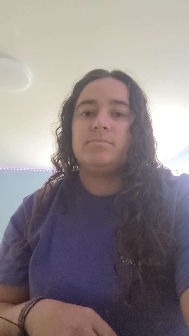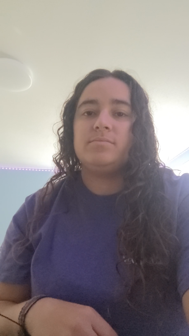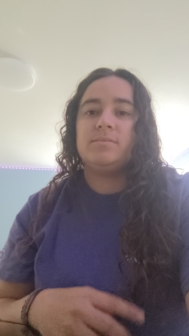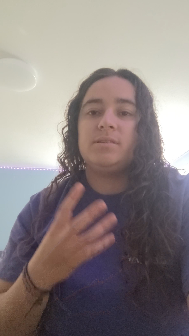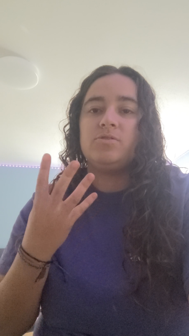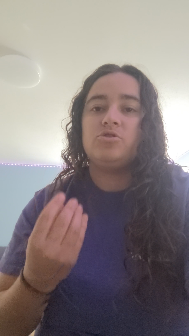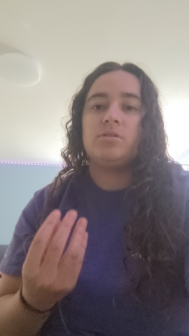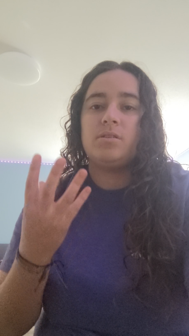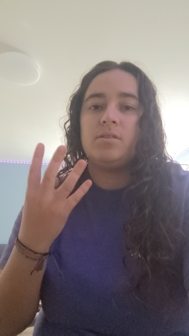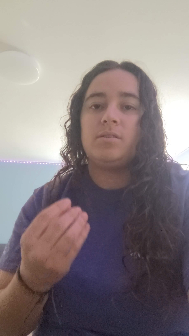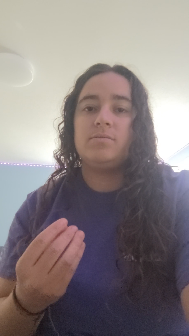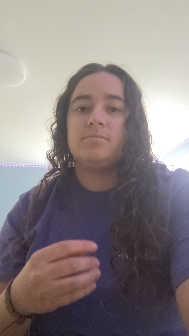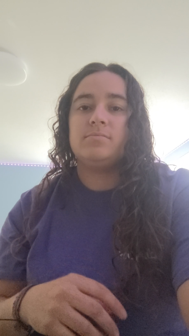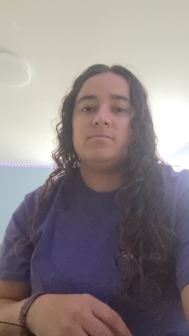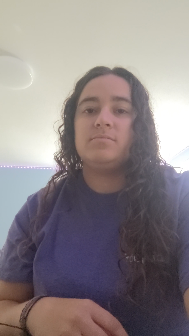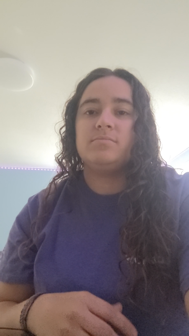gentle